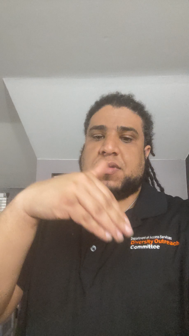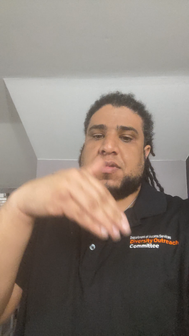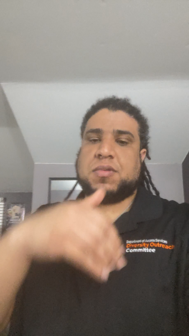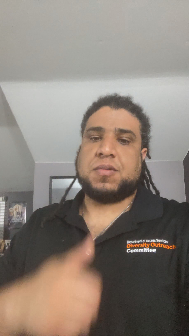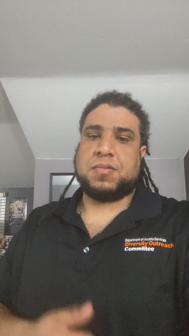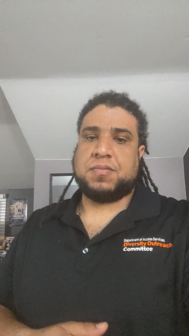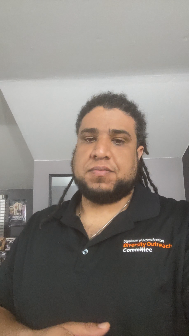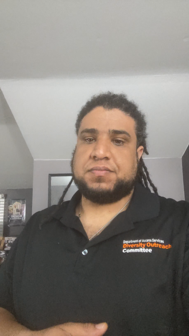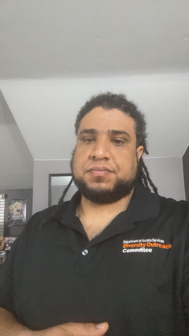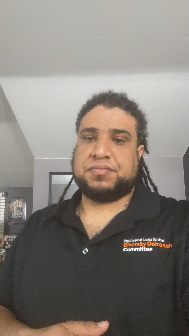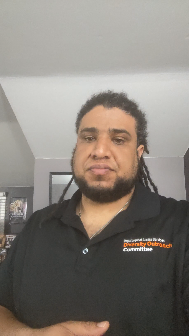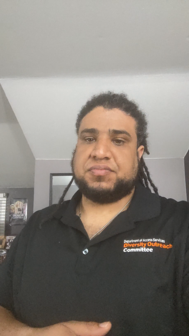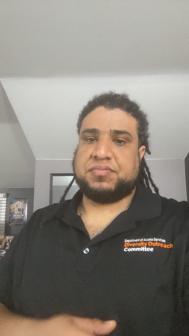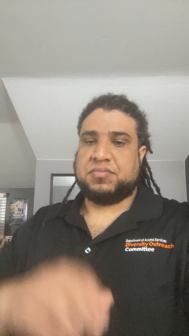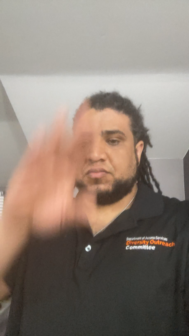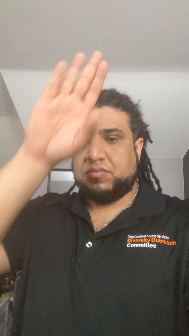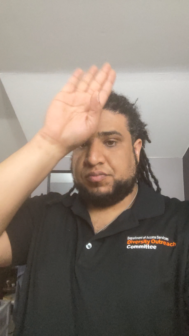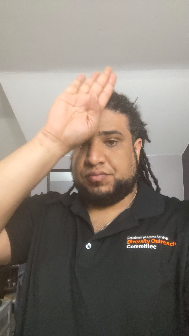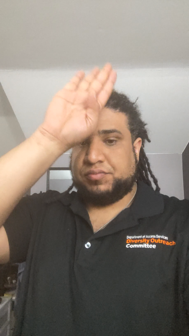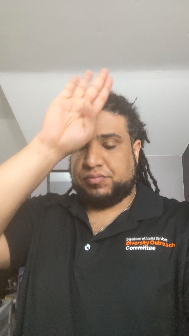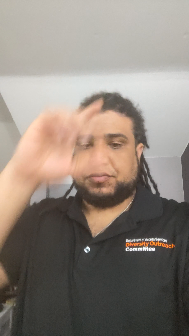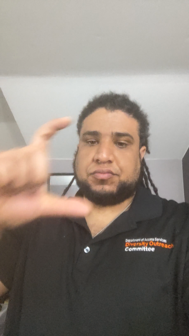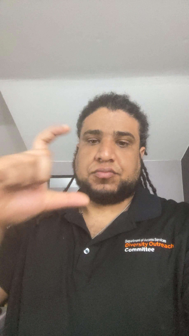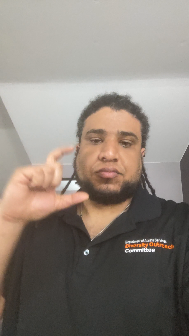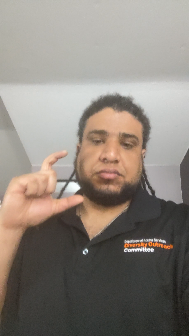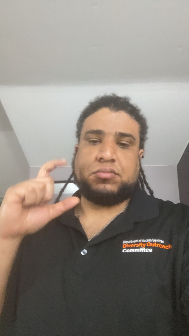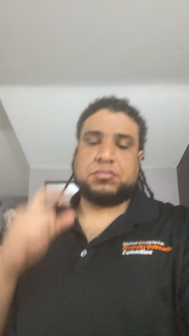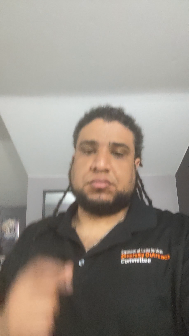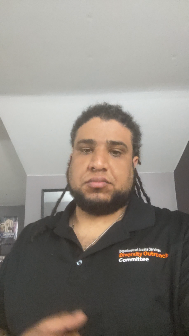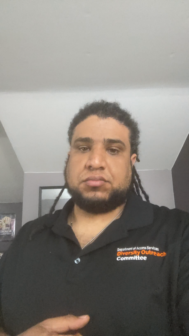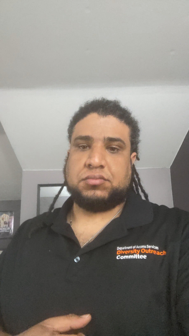fire truck